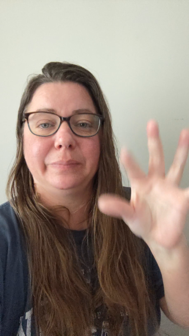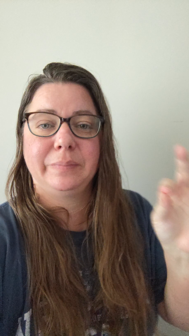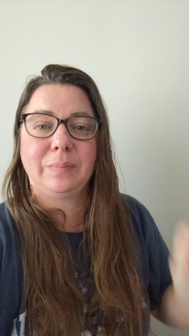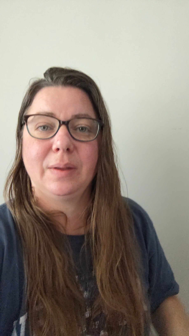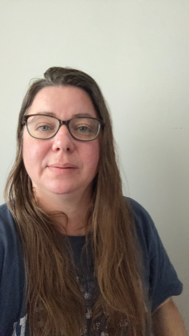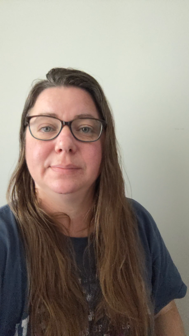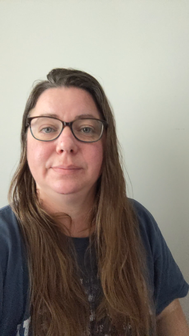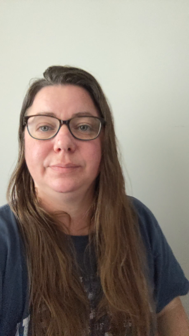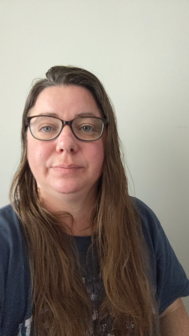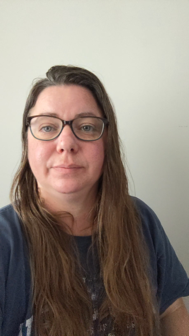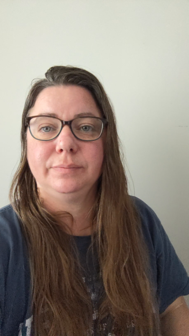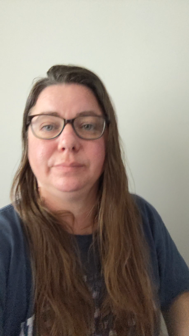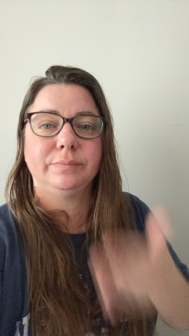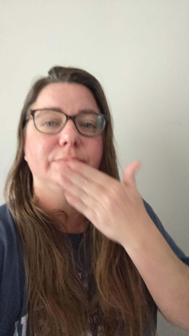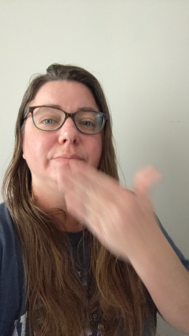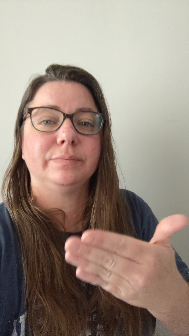good